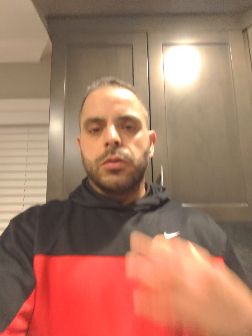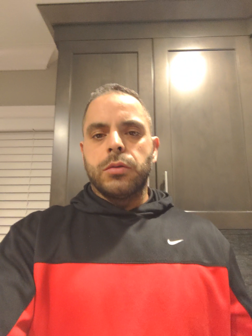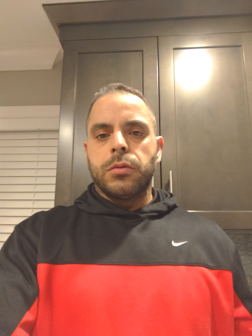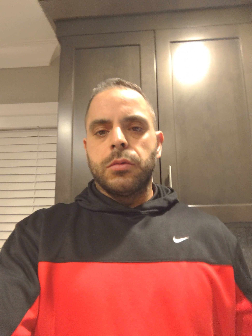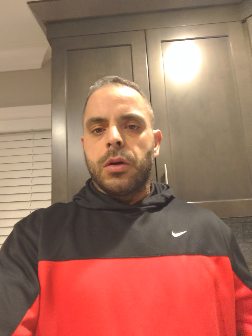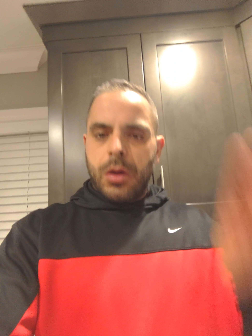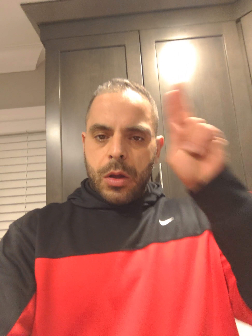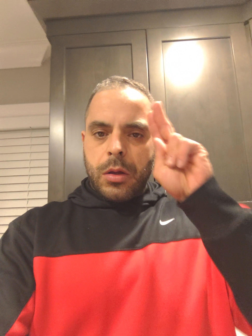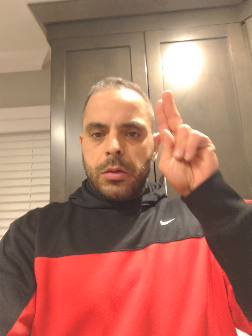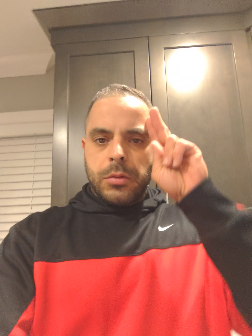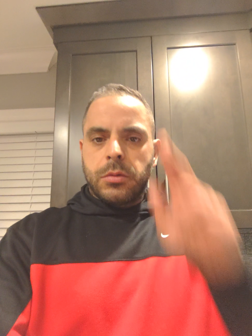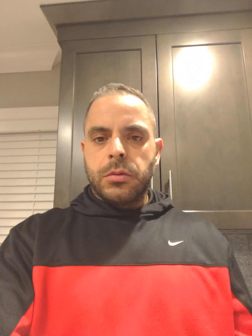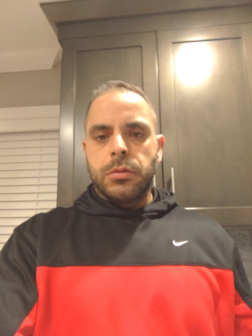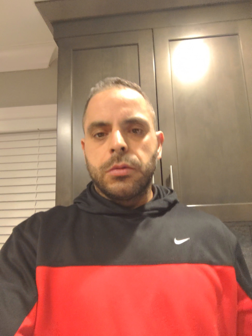uncle